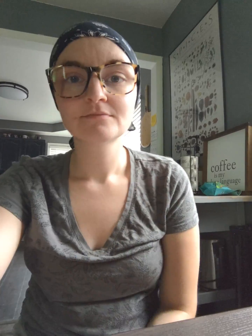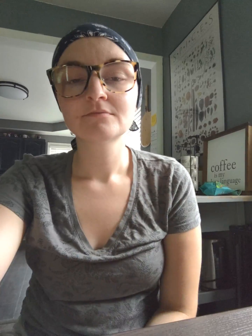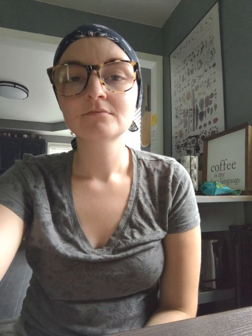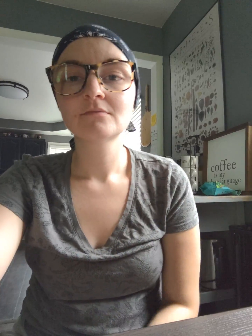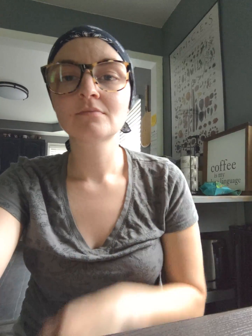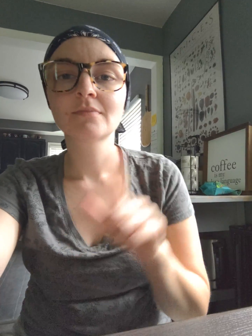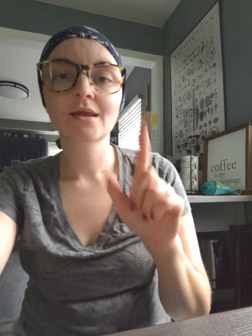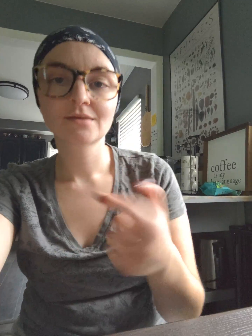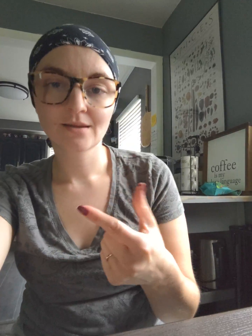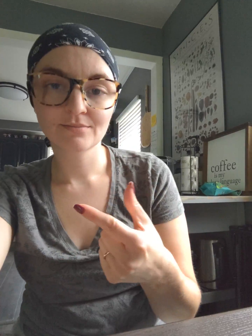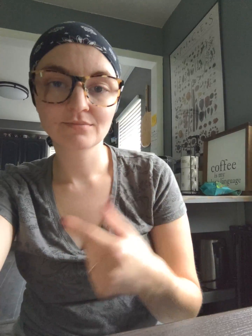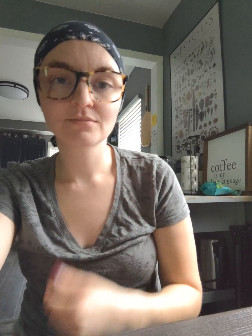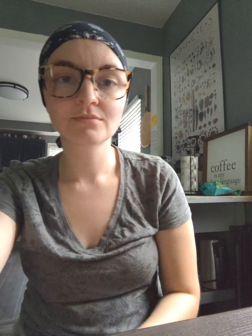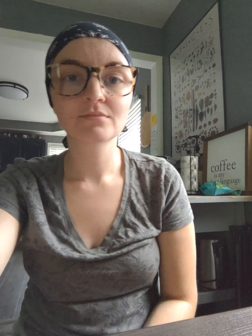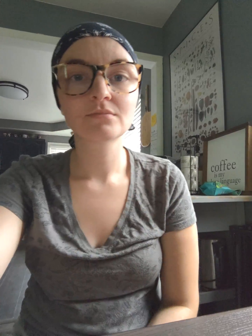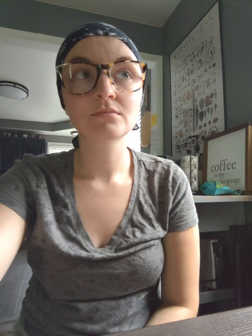leg